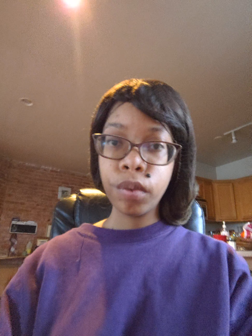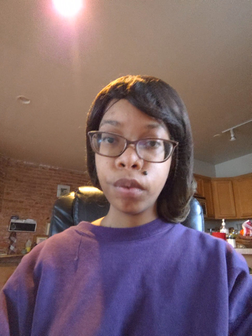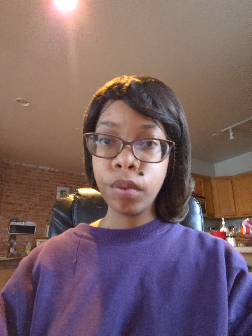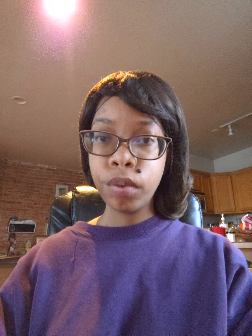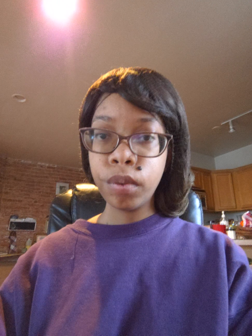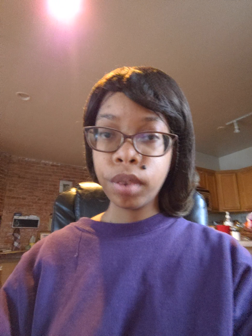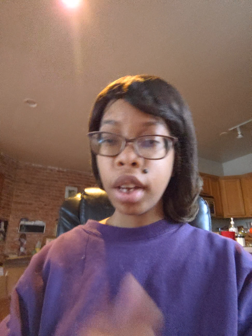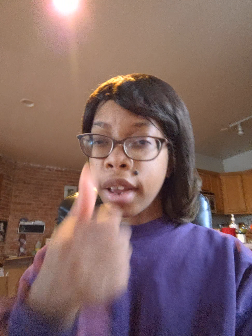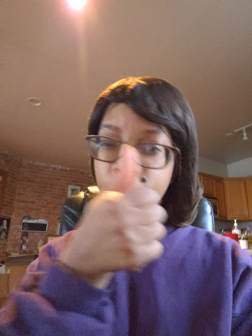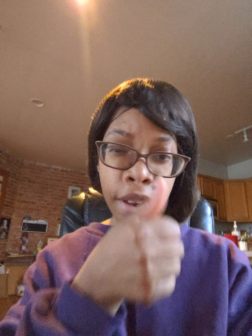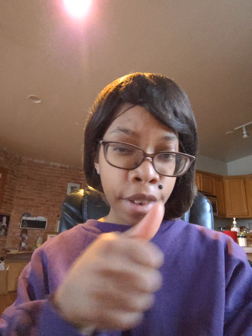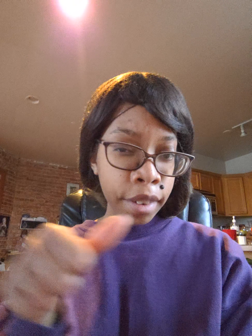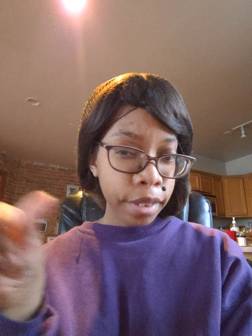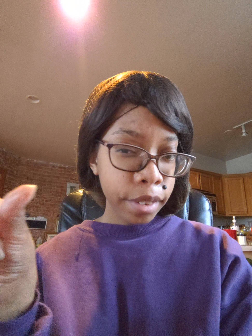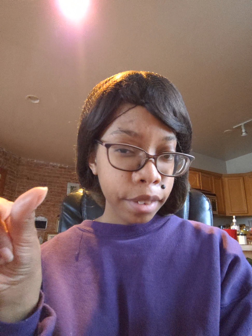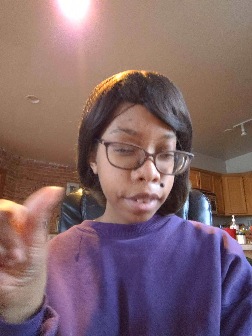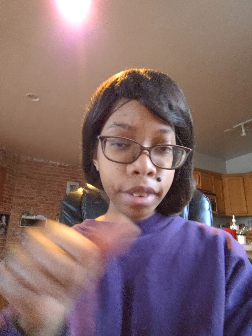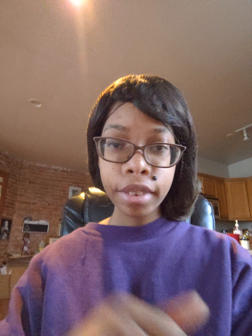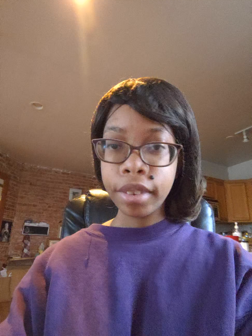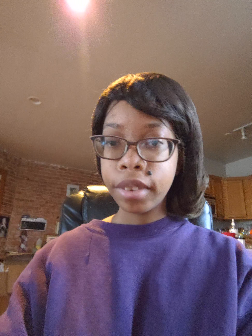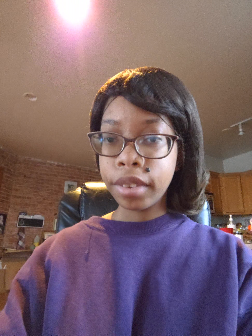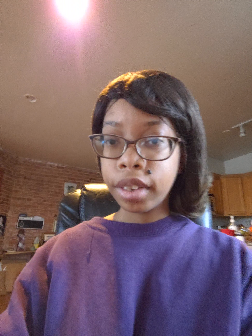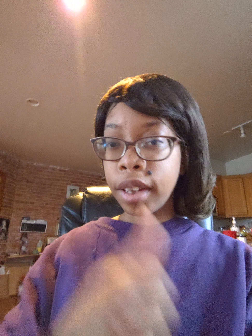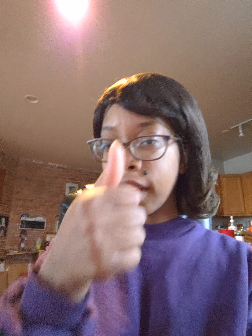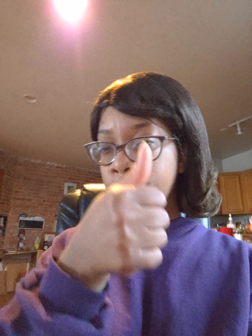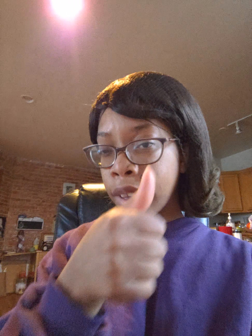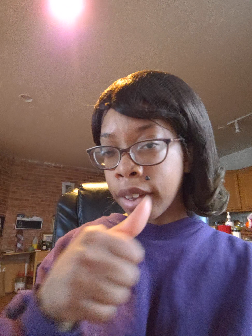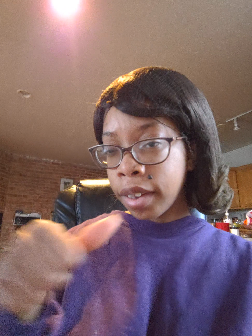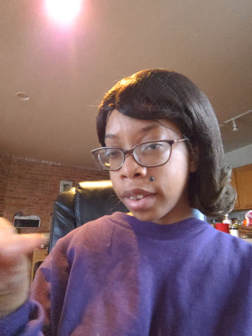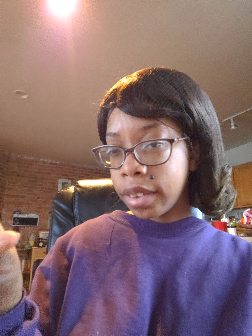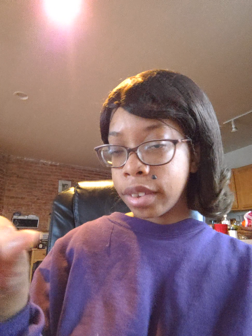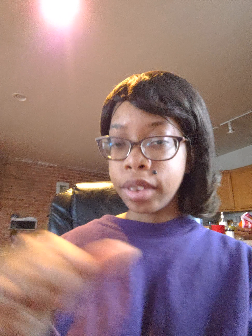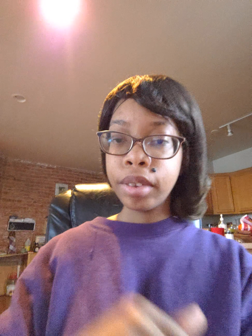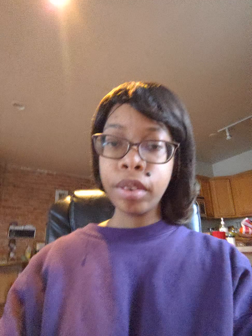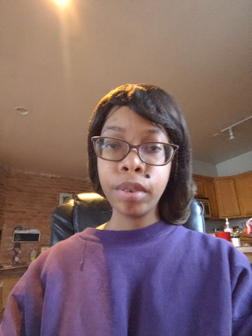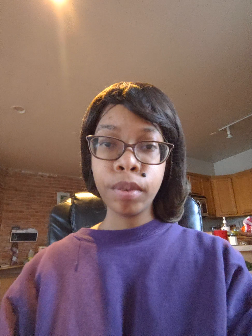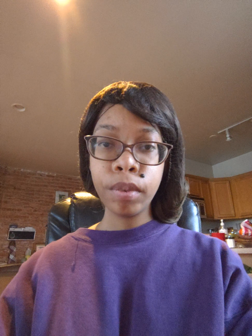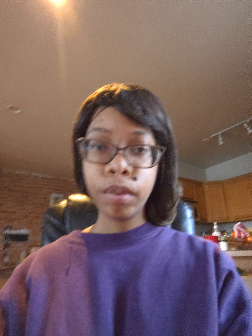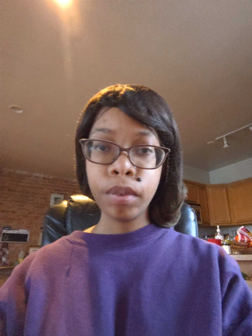any